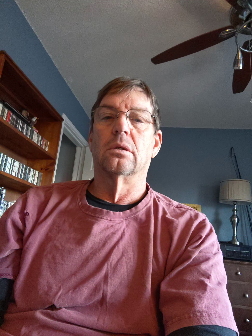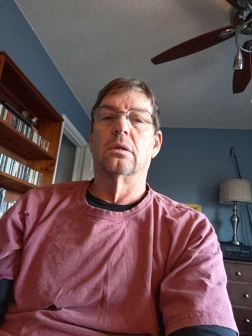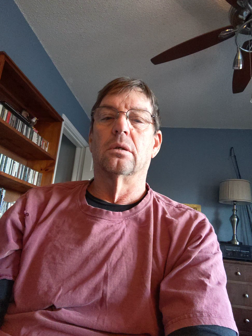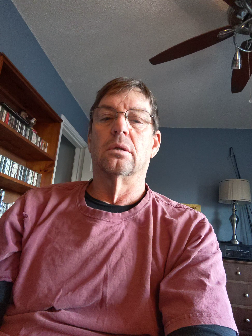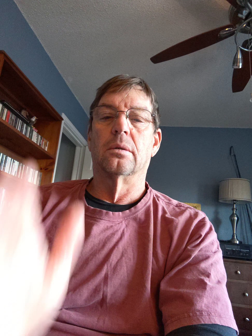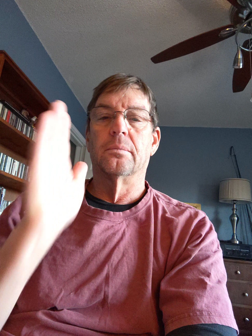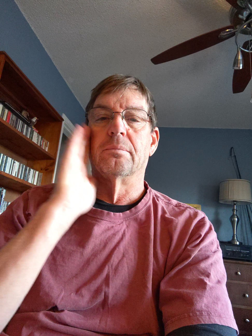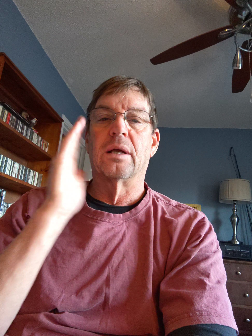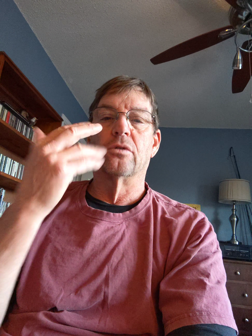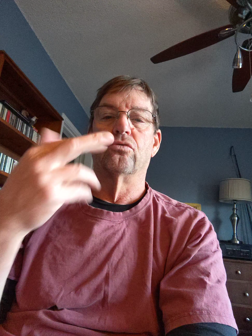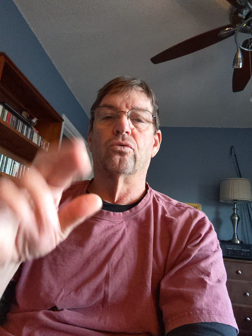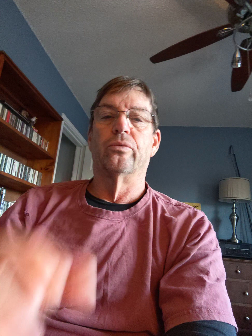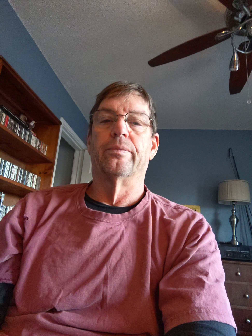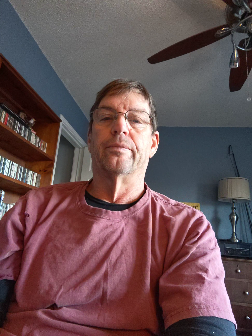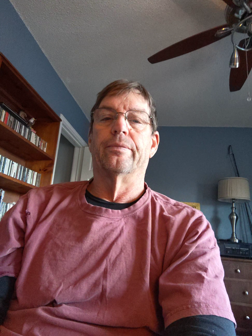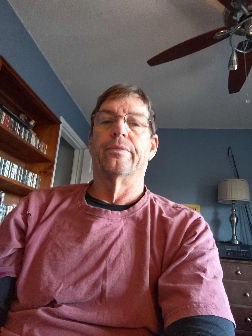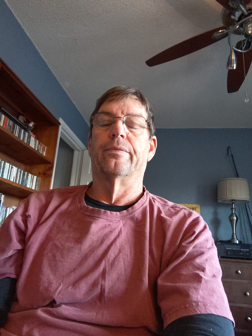bedroom